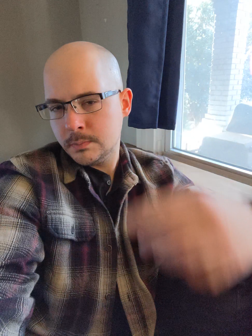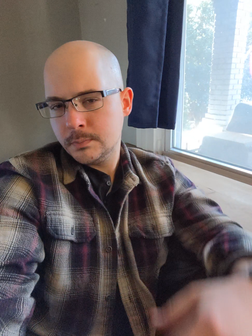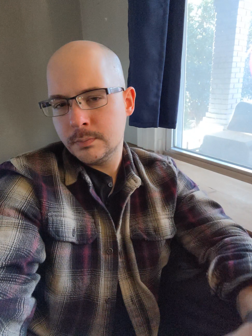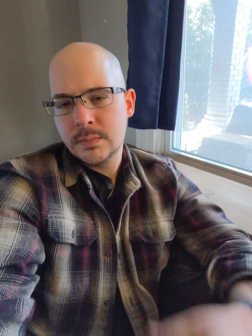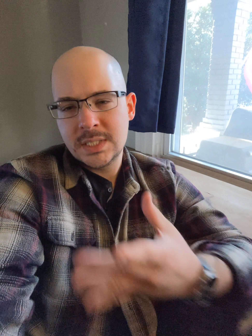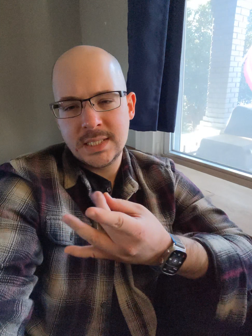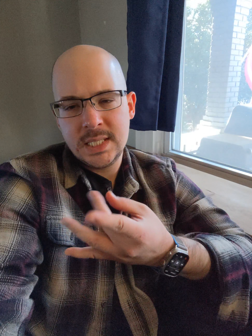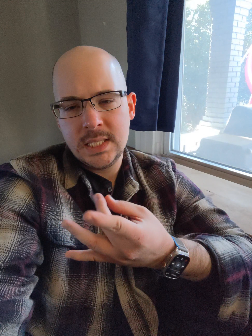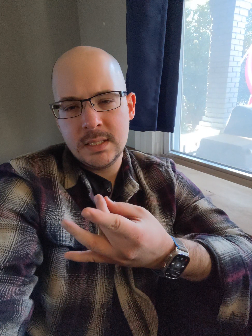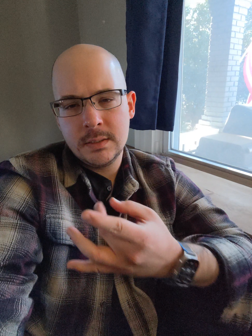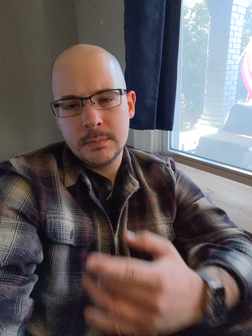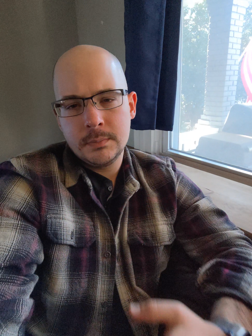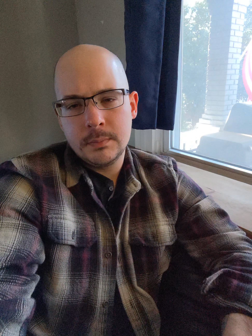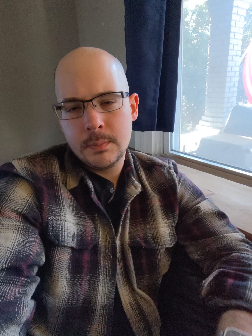sticky